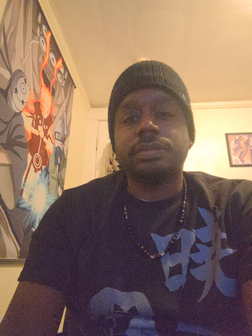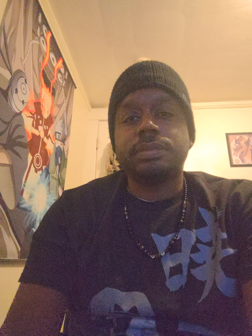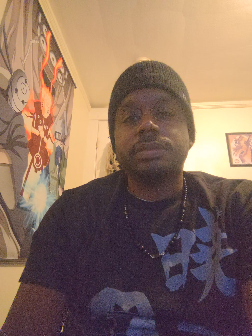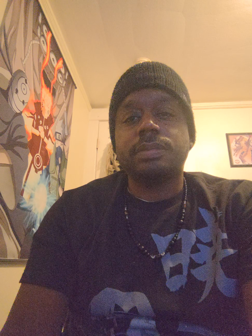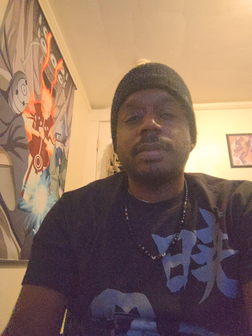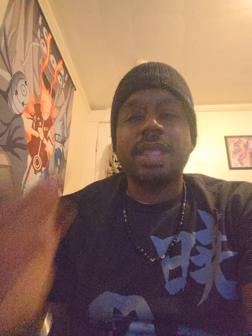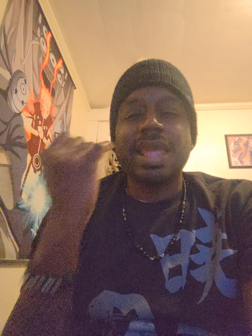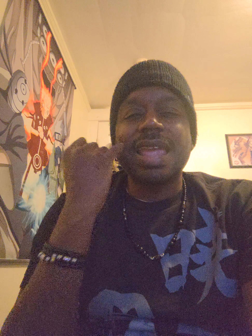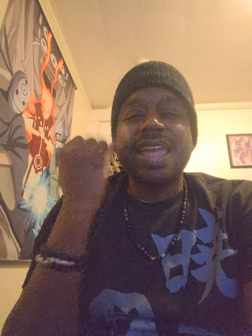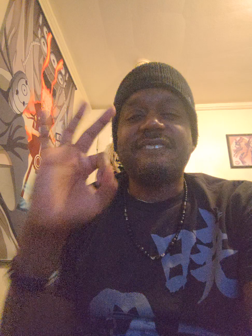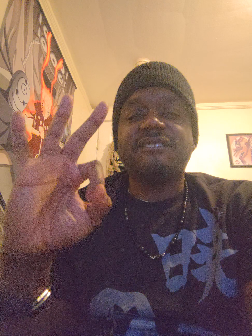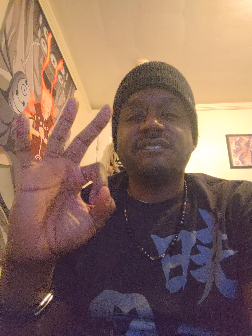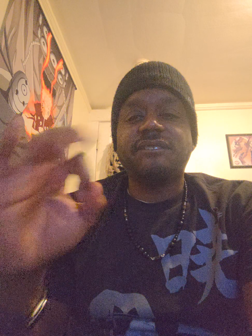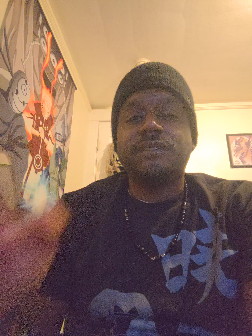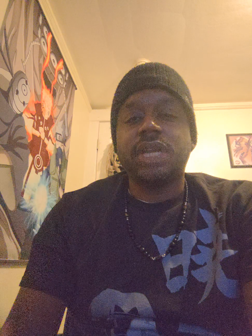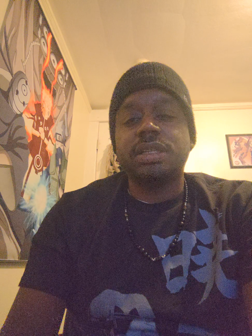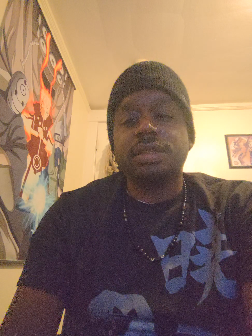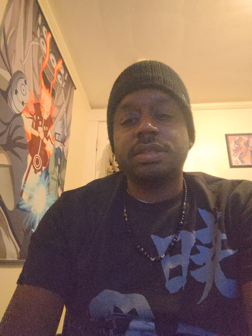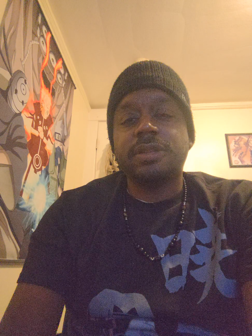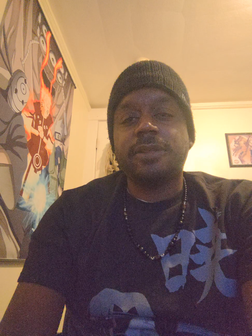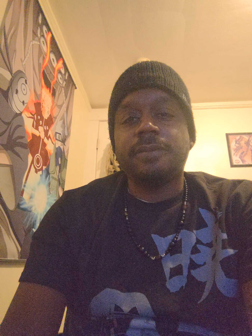if